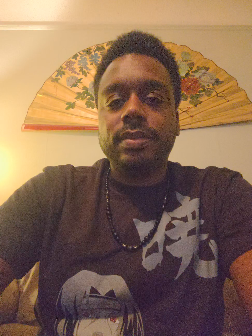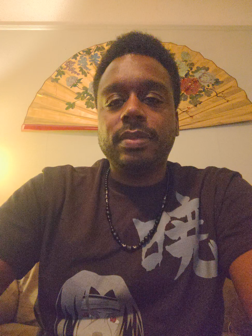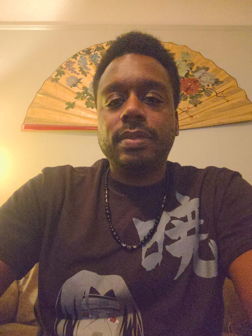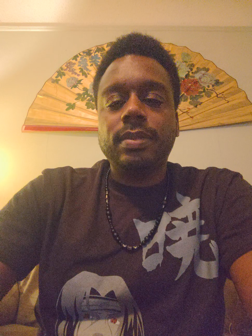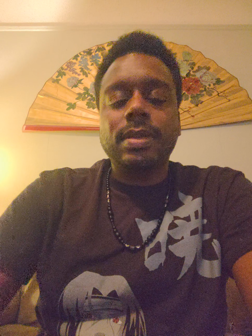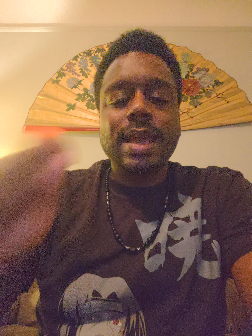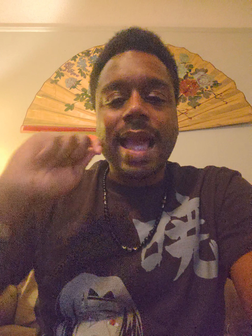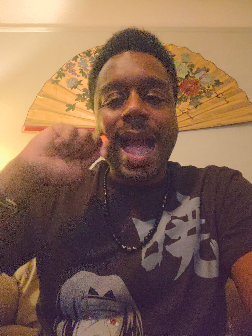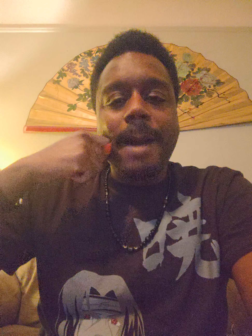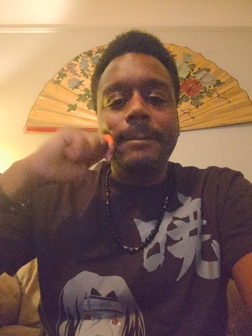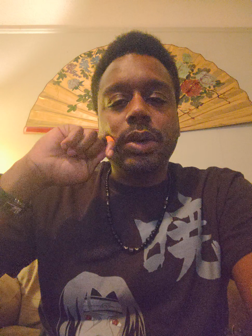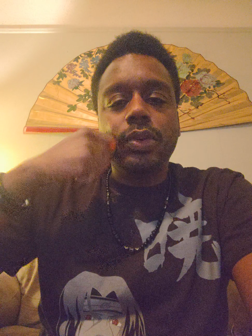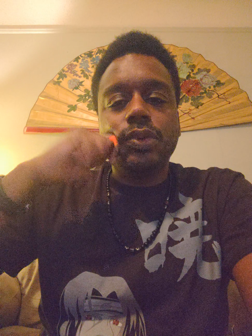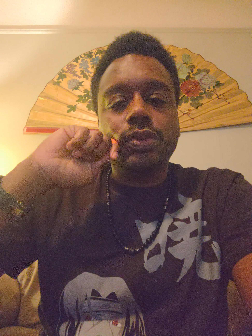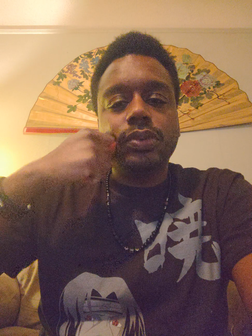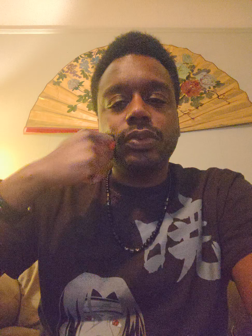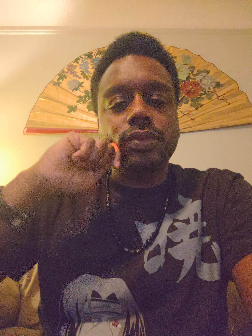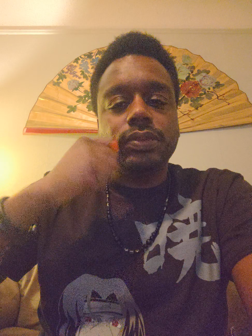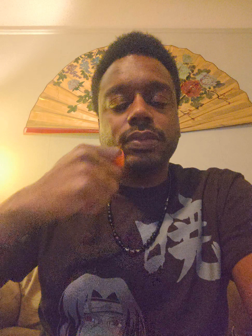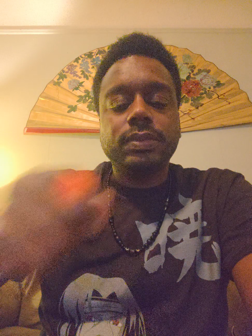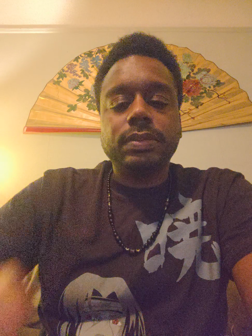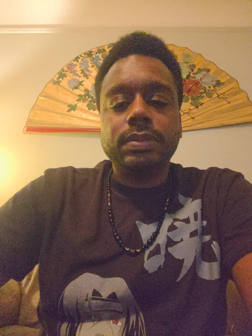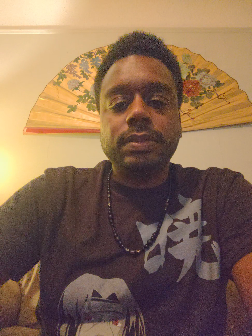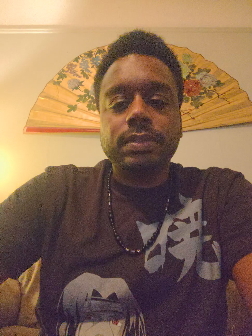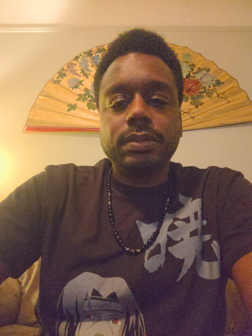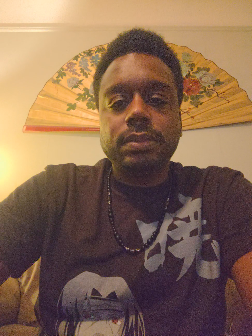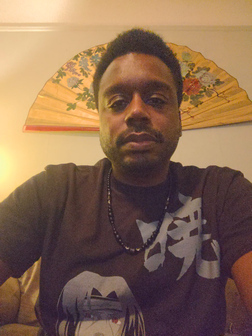apple